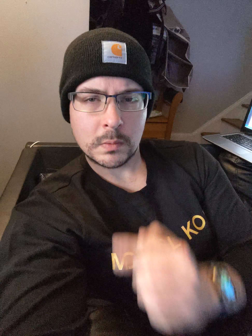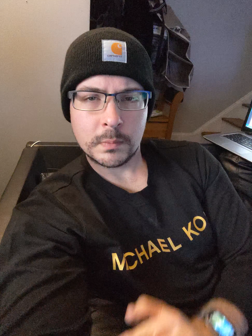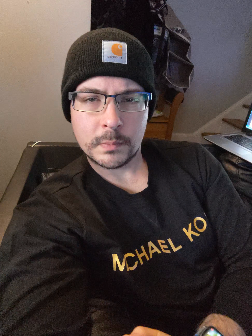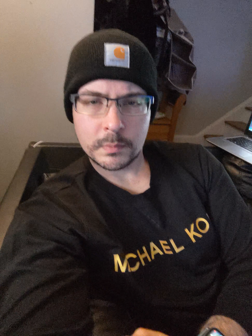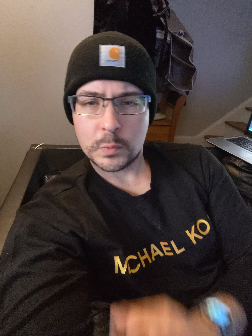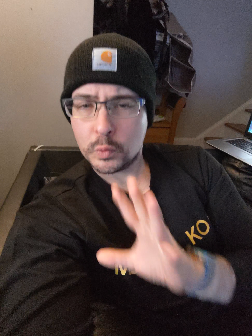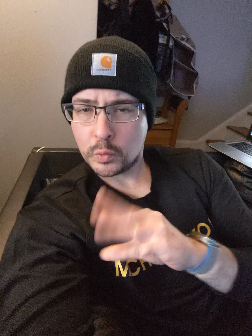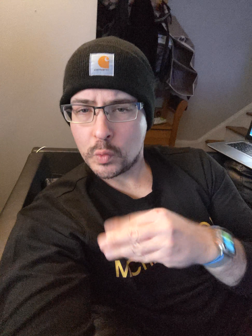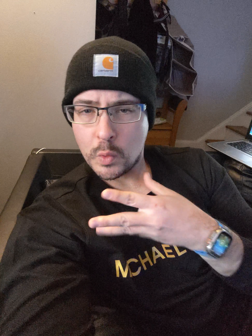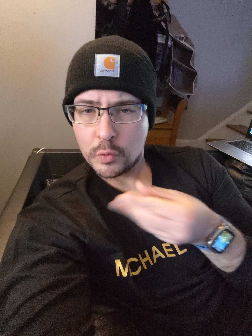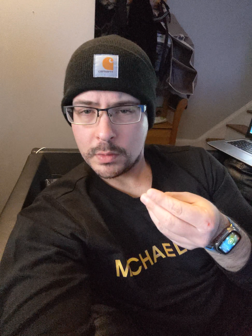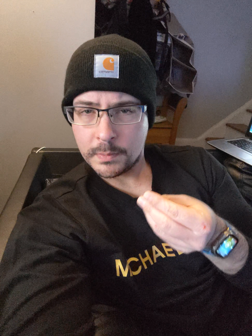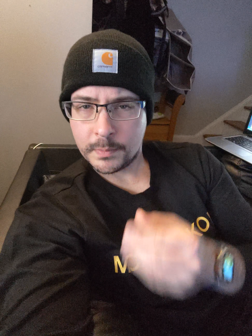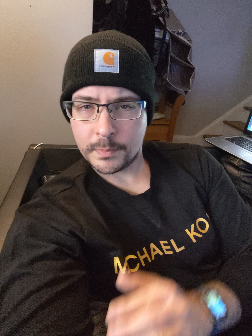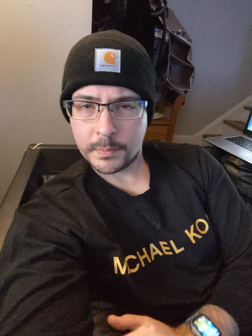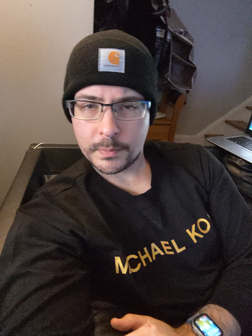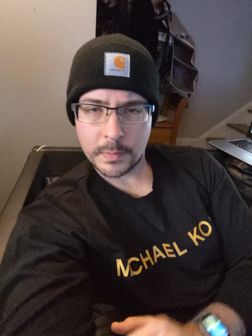story